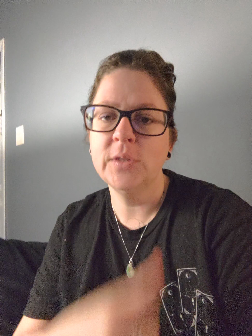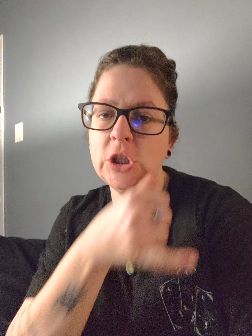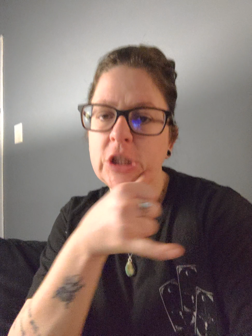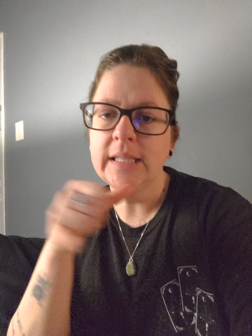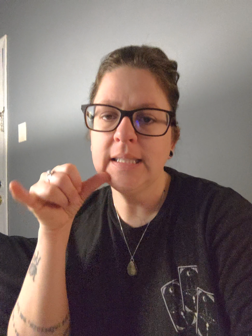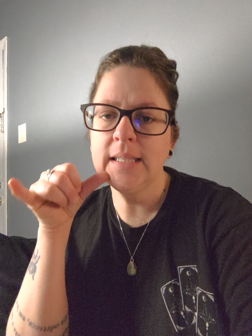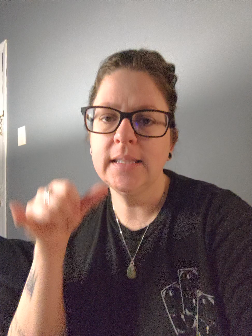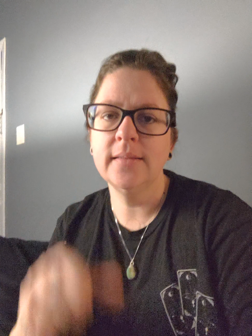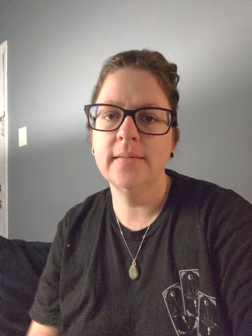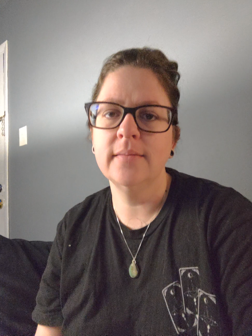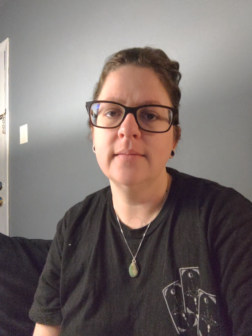jeans